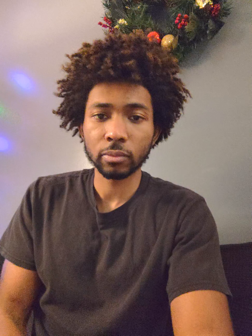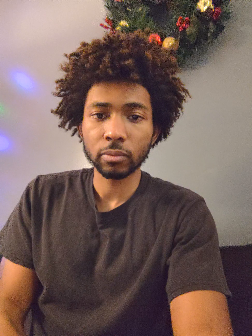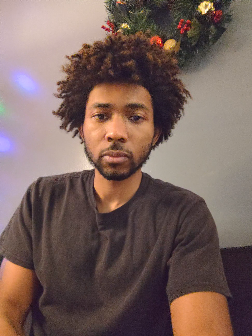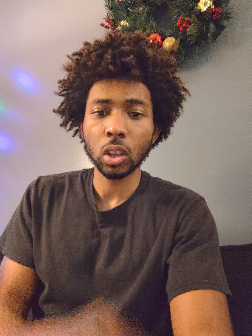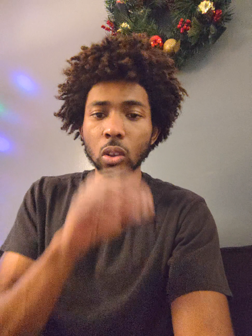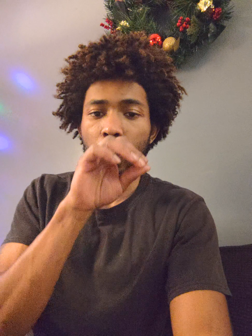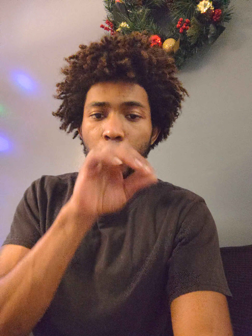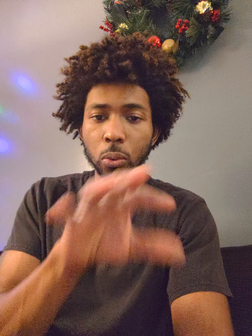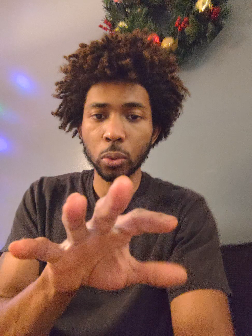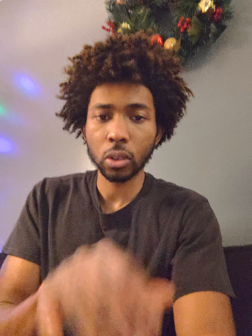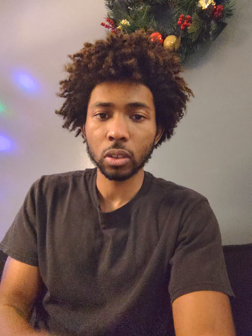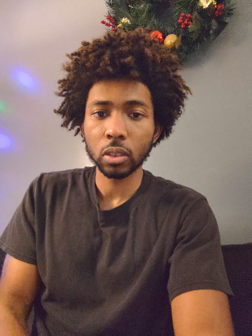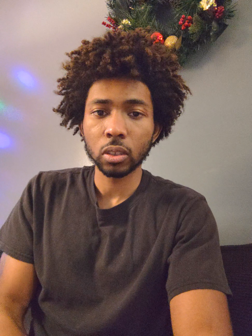blow